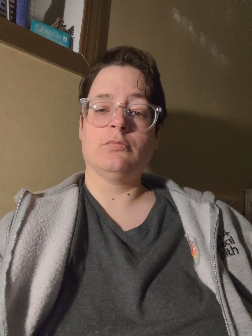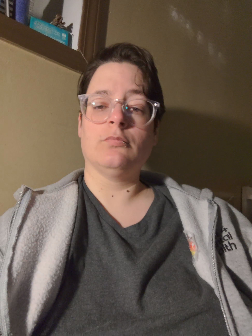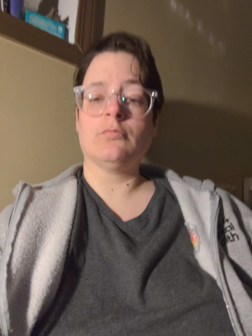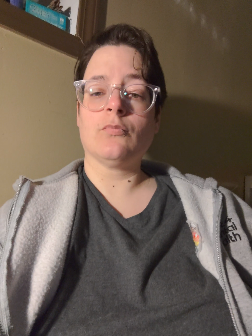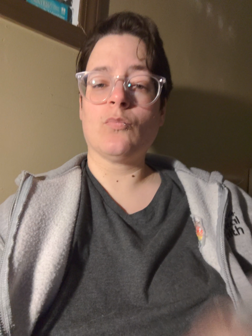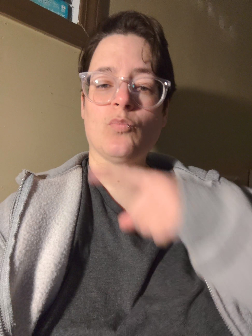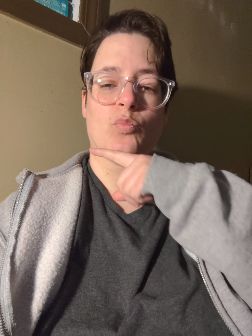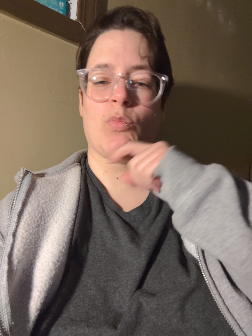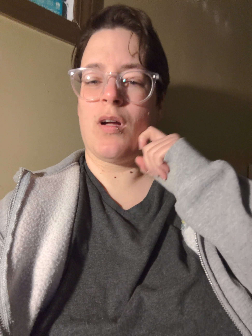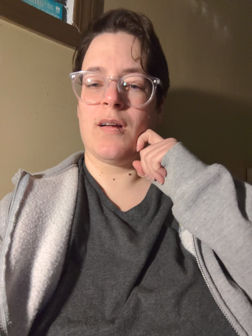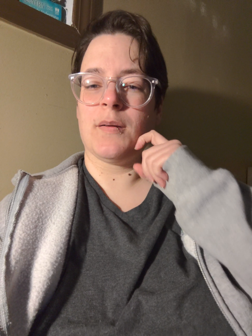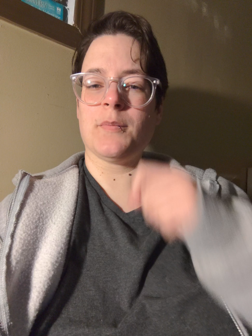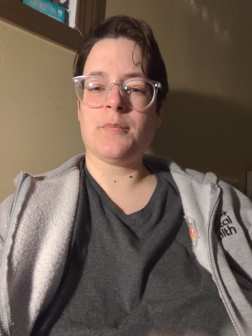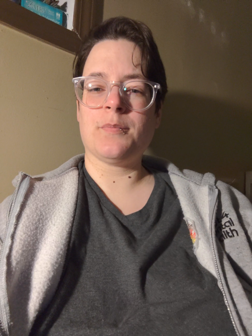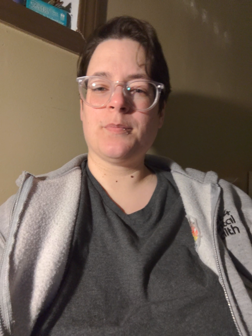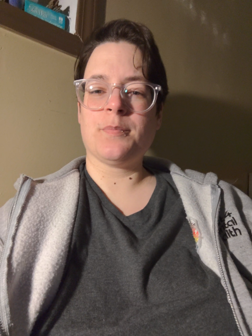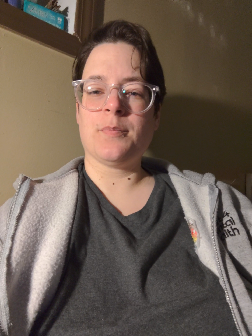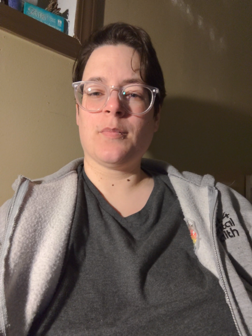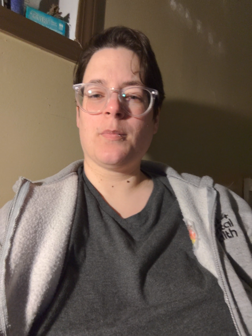dry